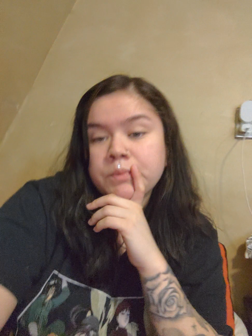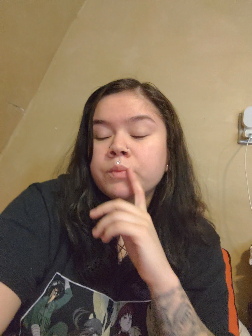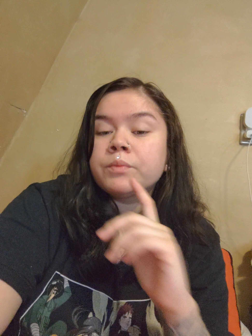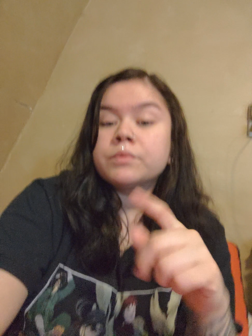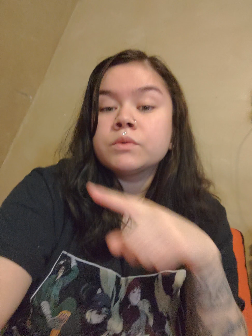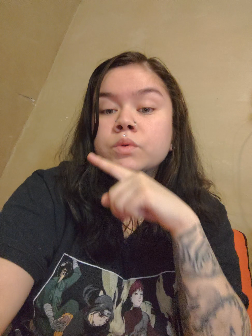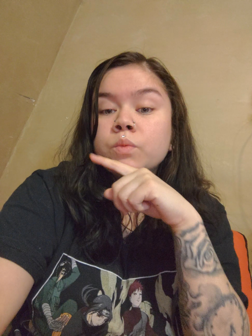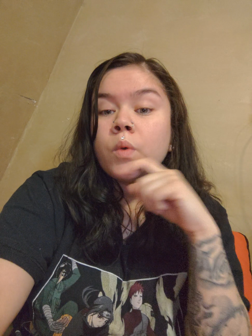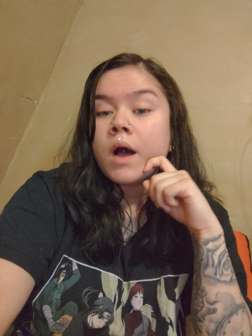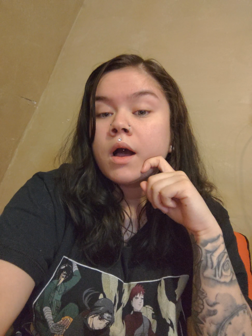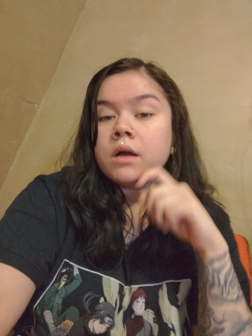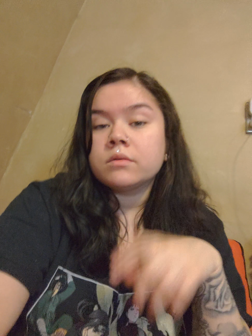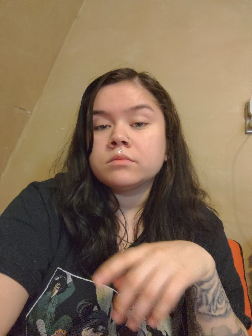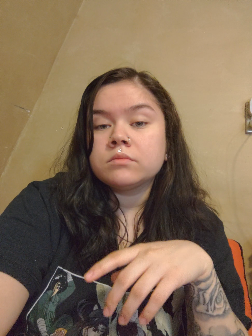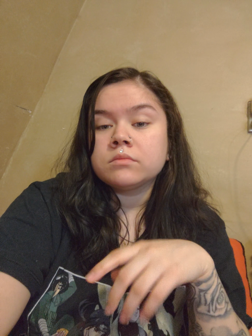dry